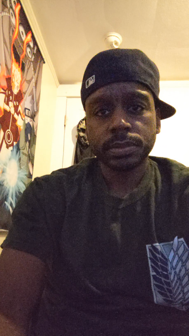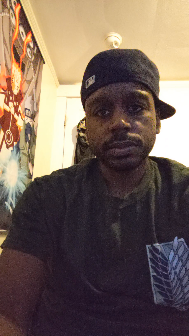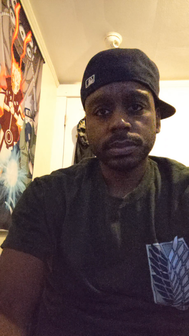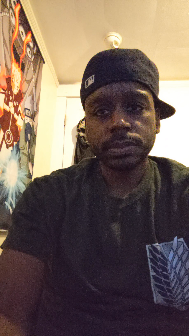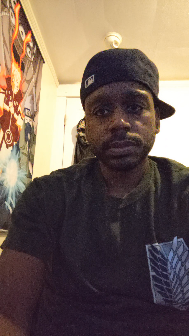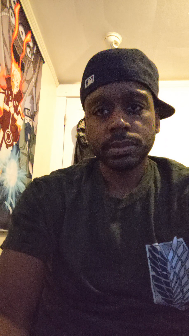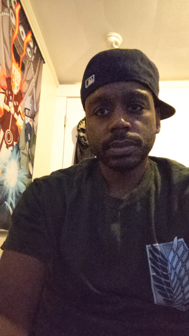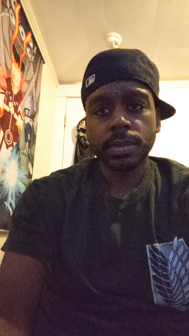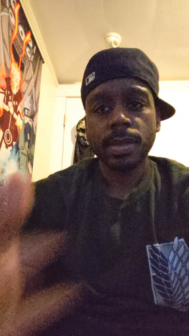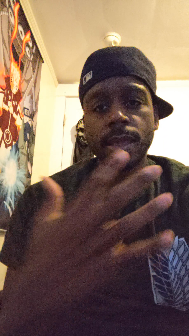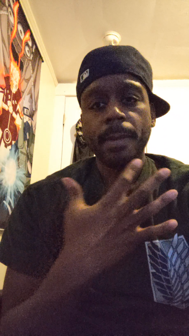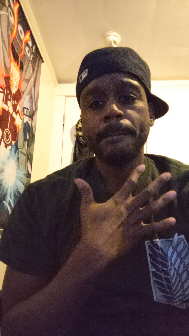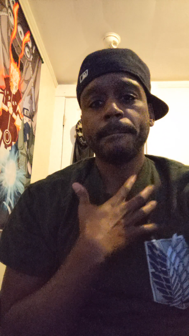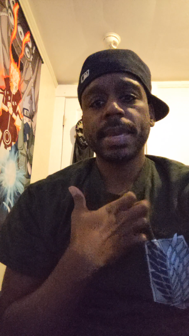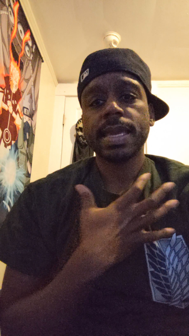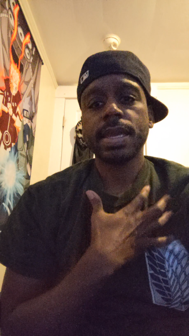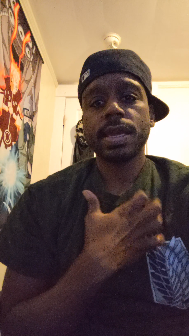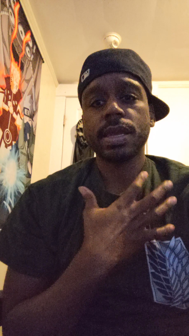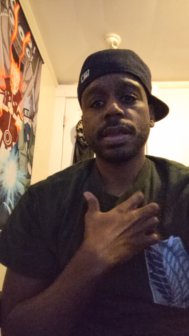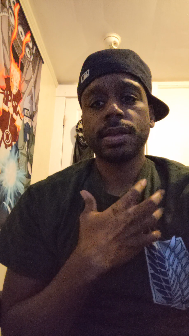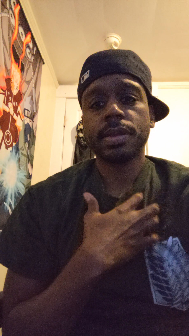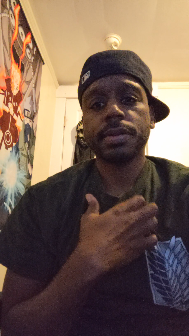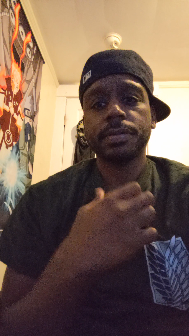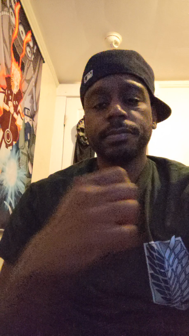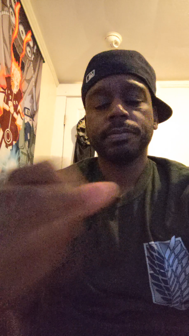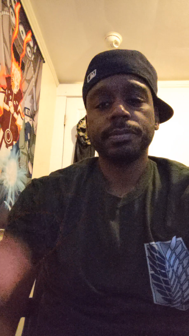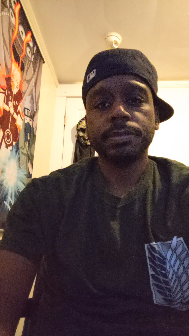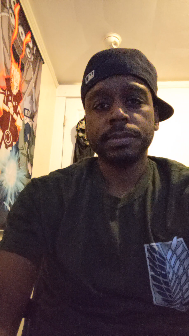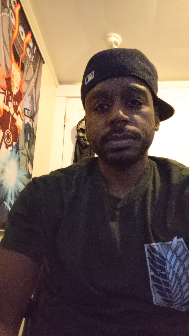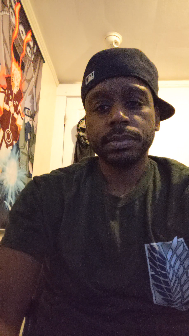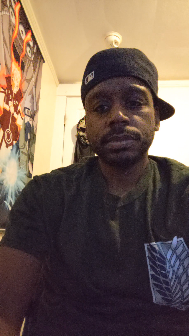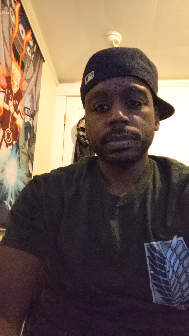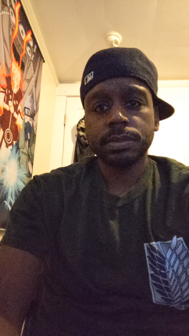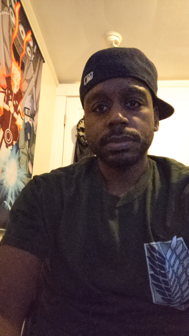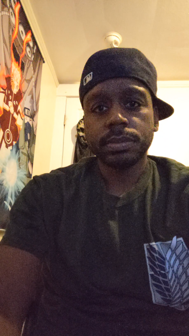bear